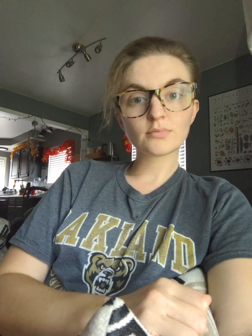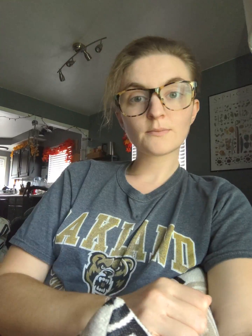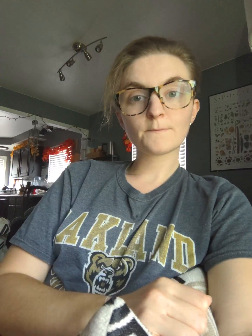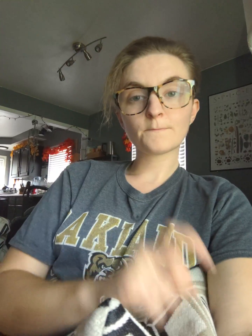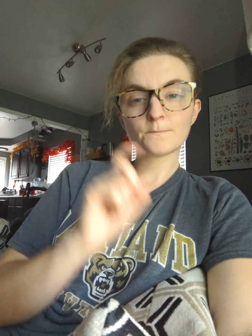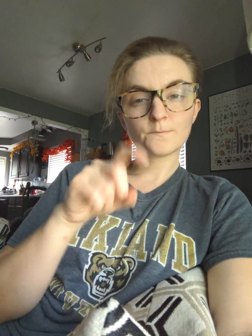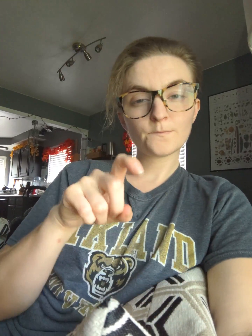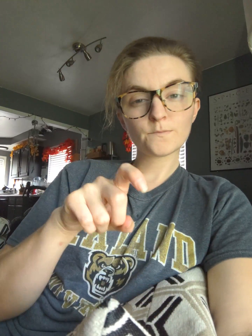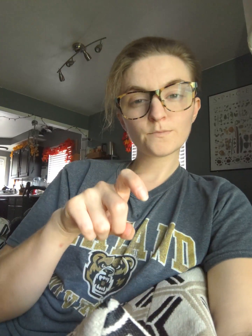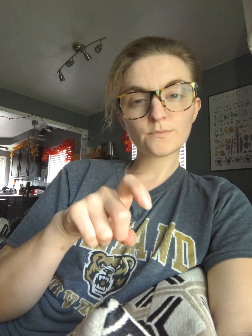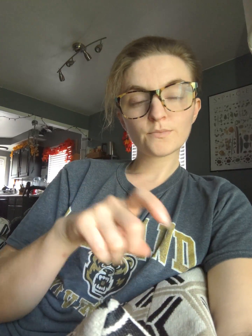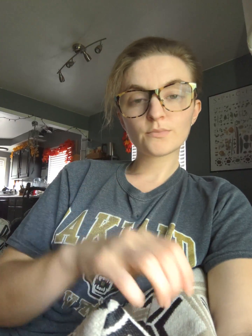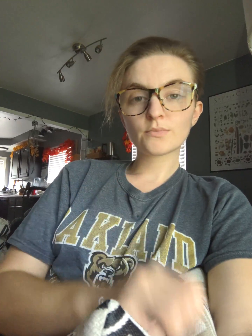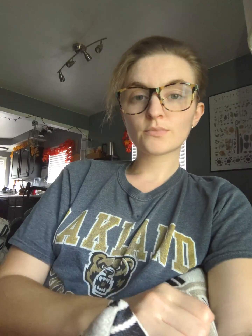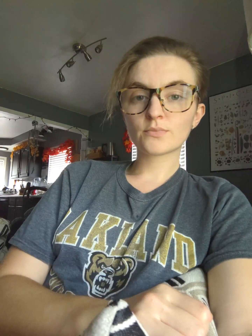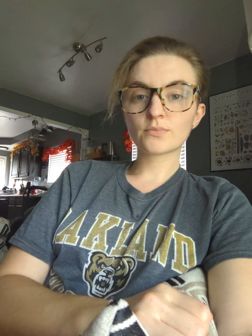should